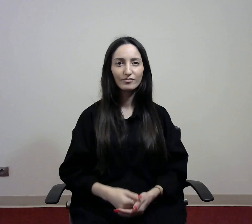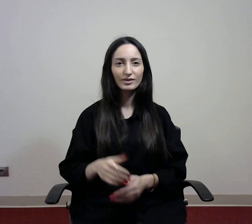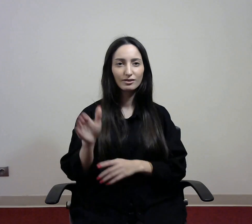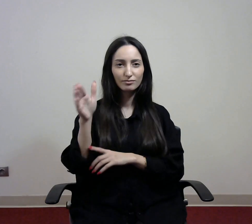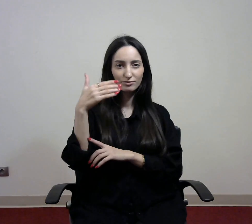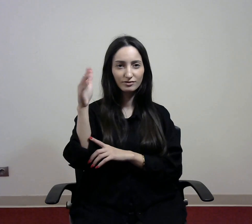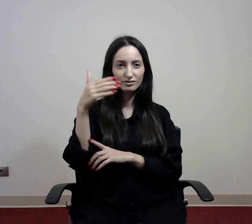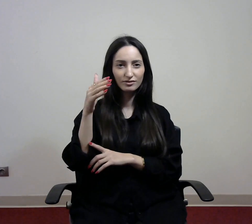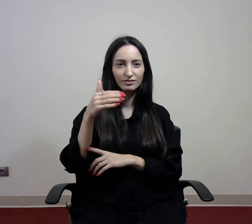bayraq